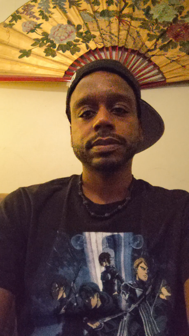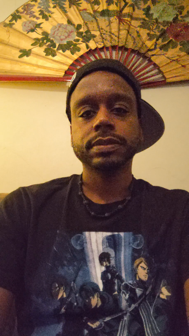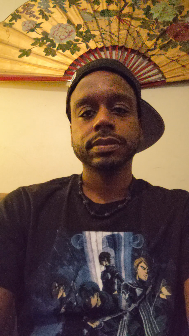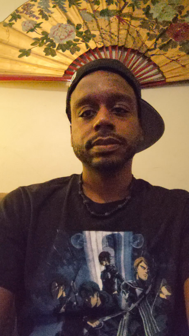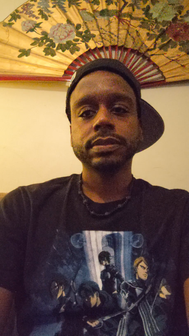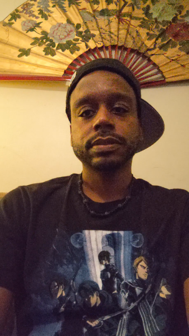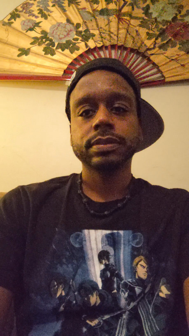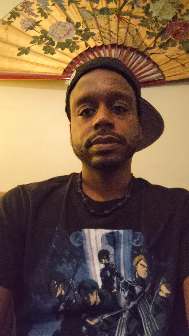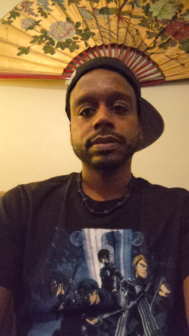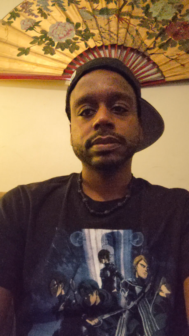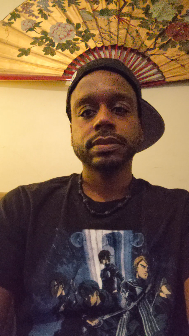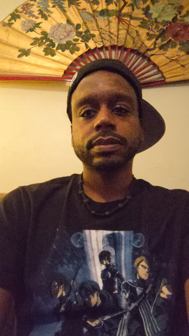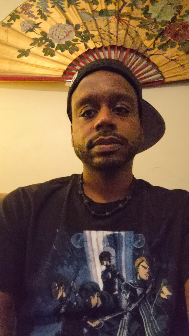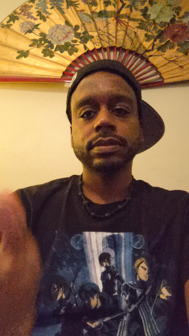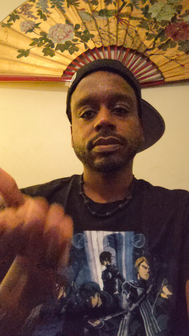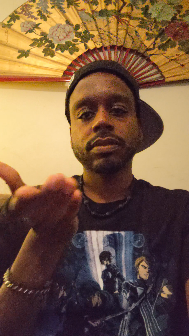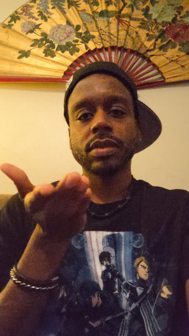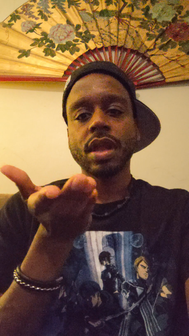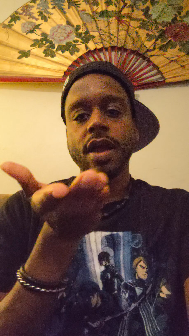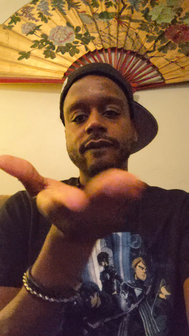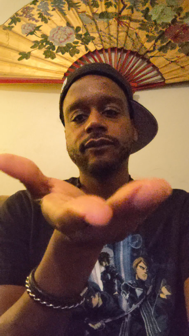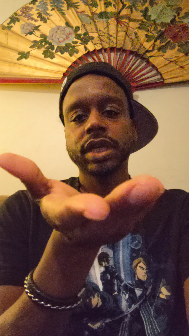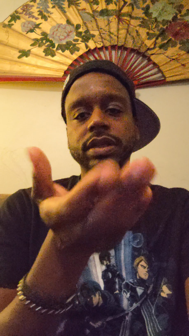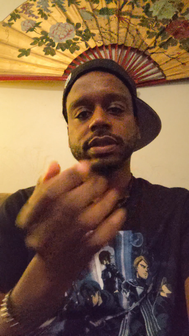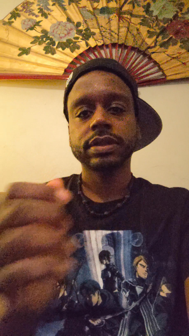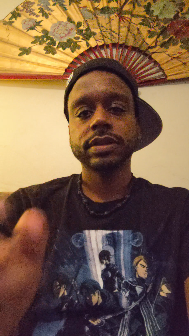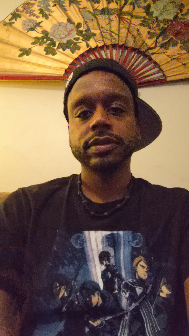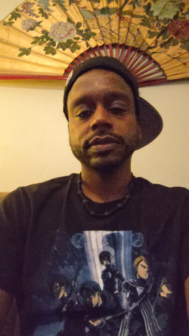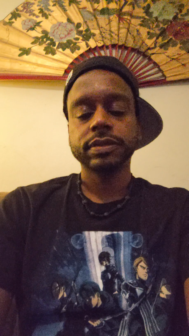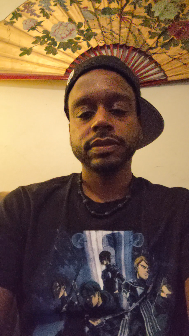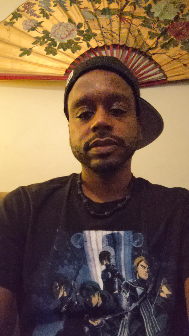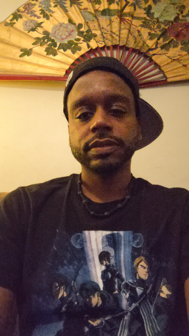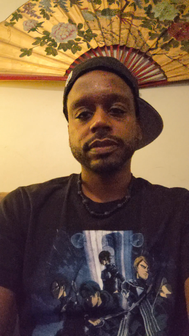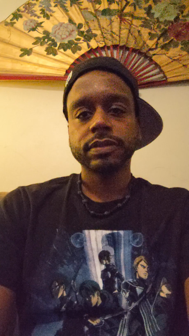oven